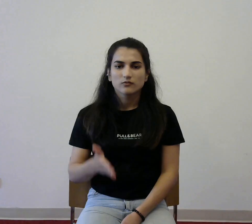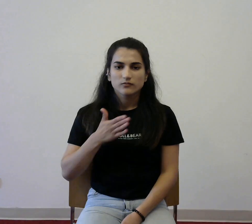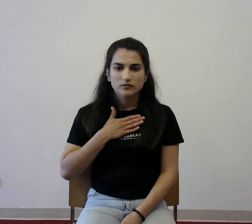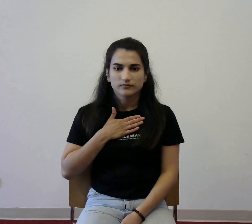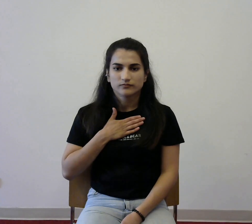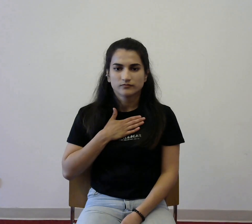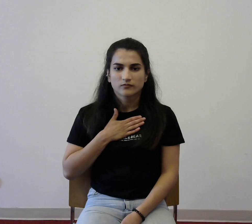mən